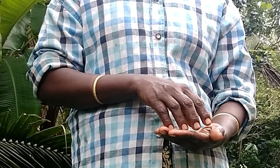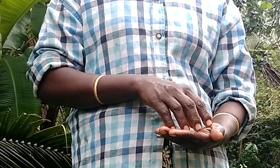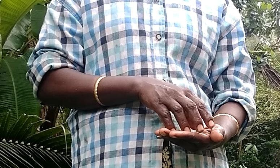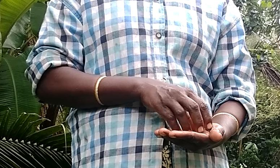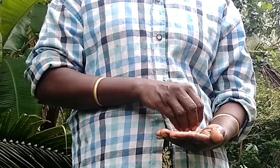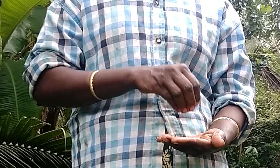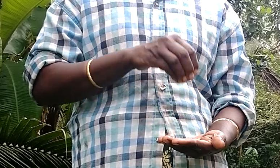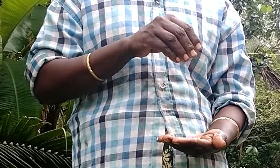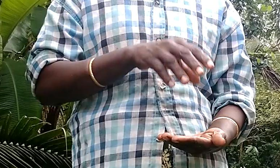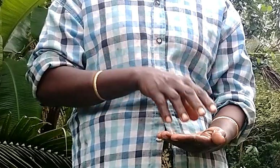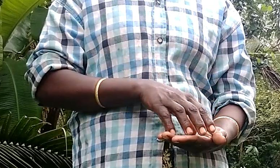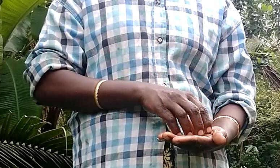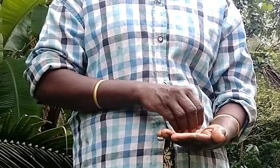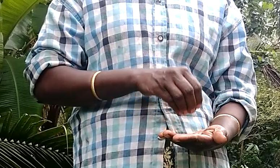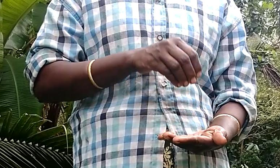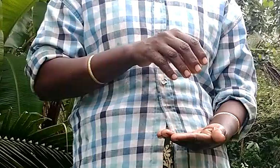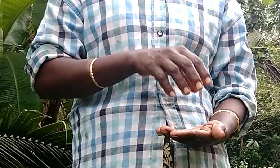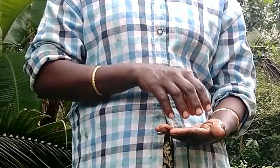Rice